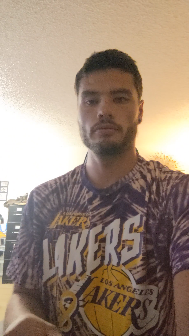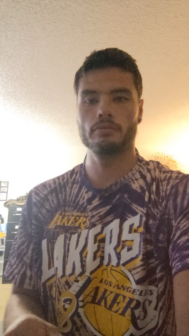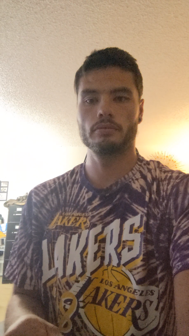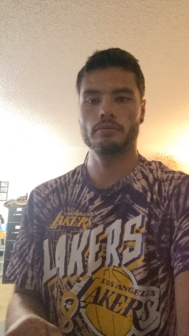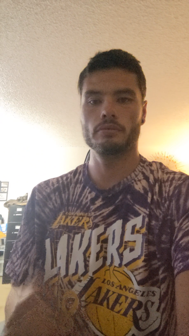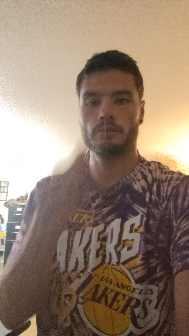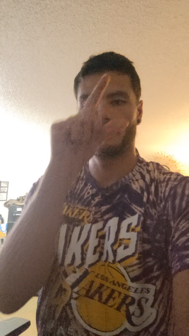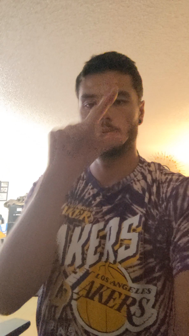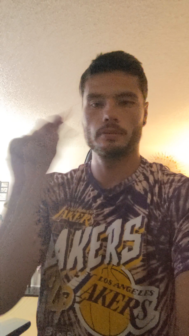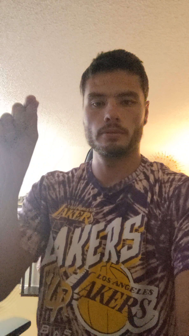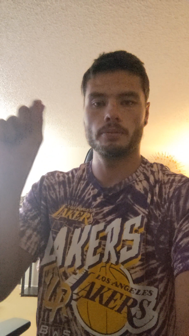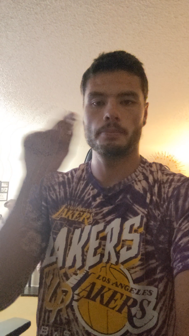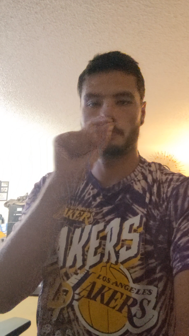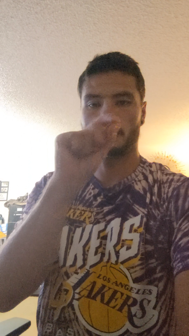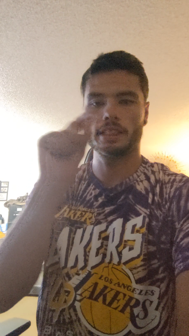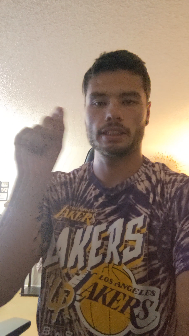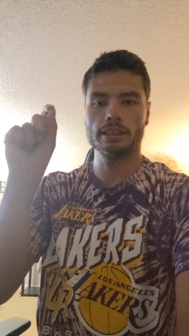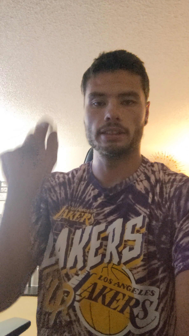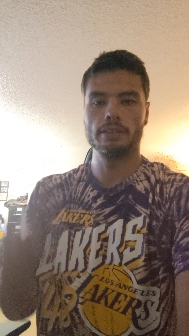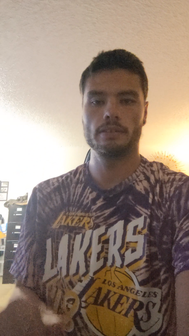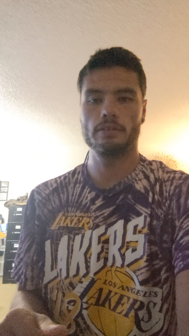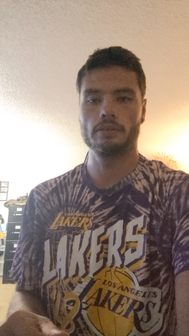peas